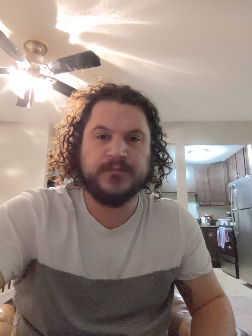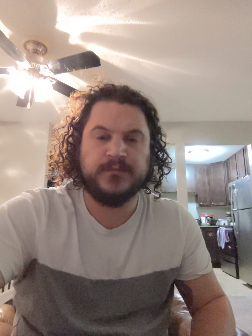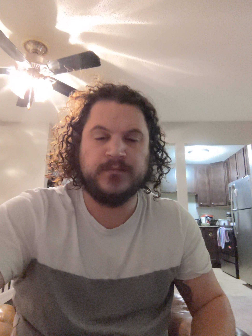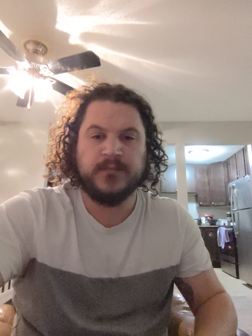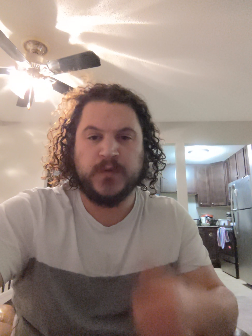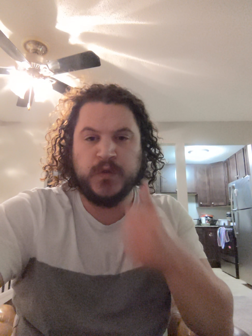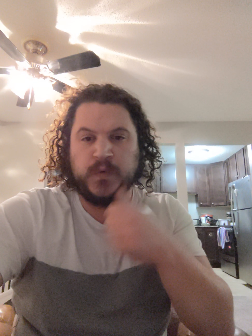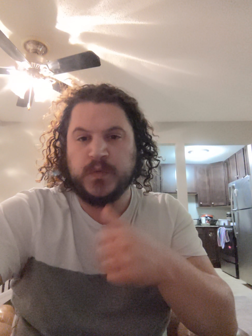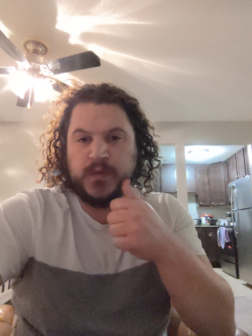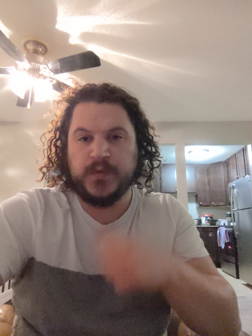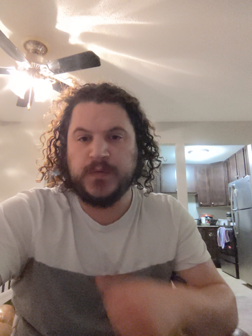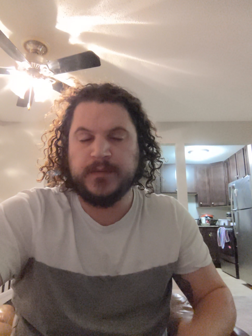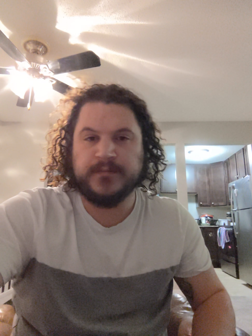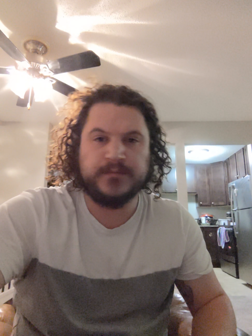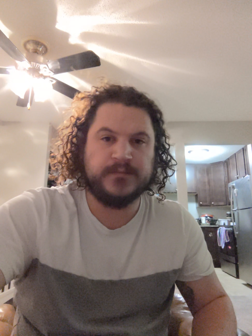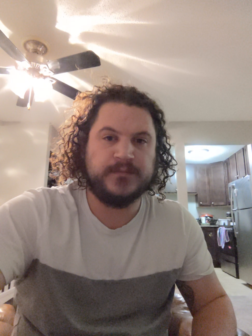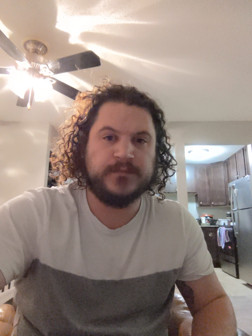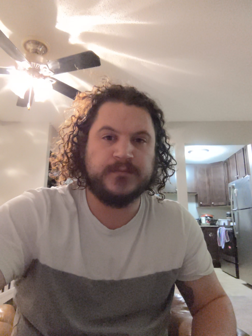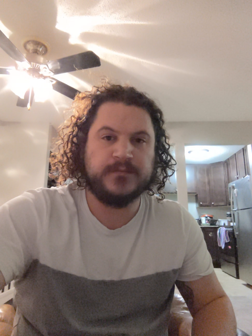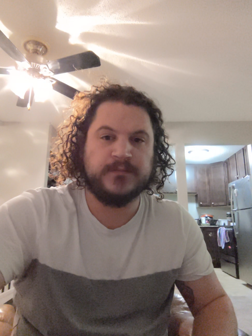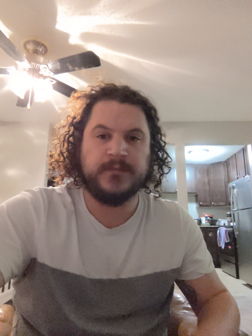girl